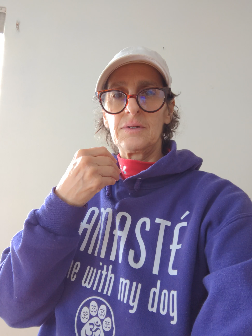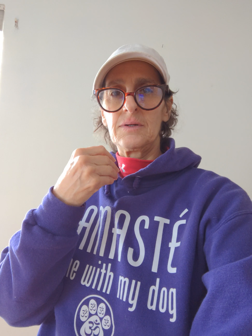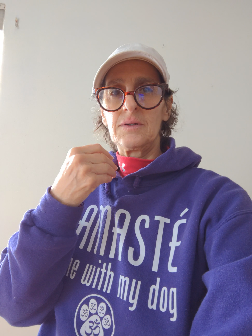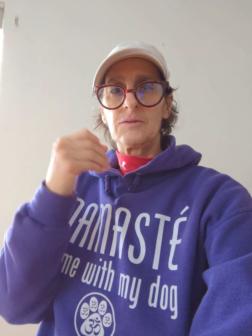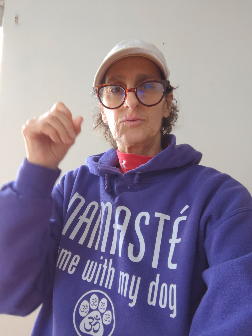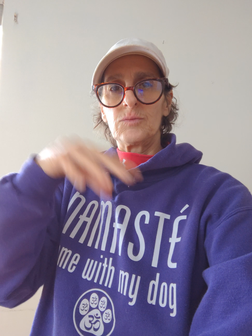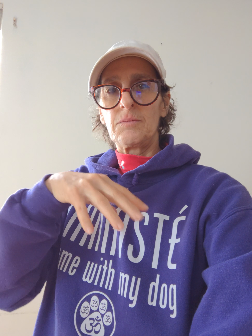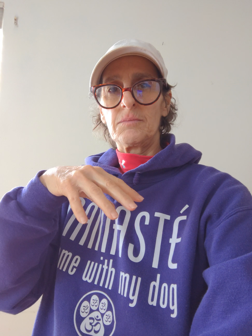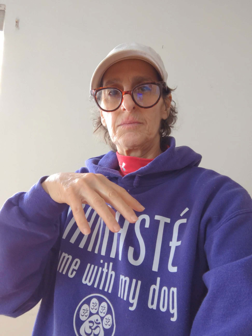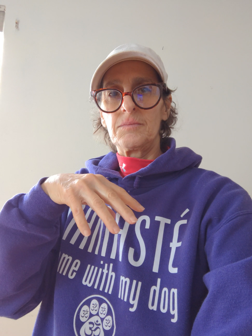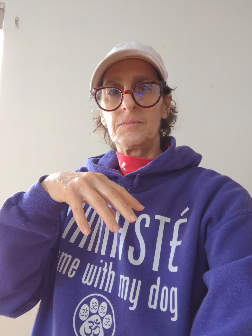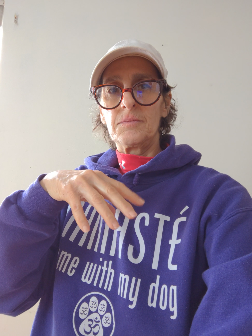drop